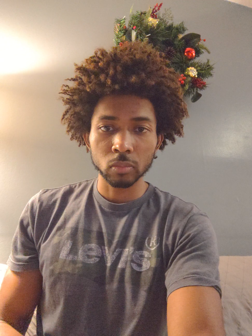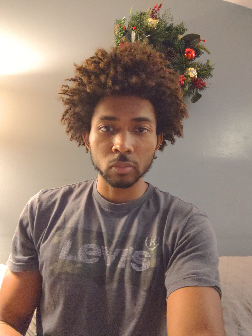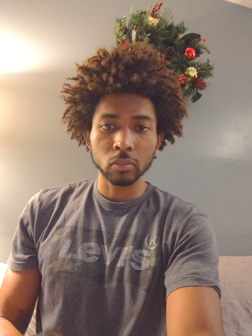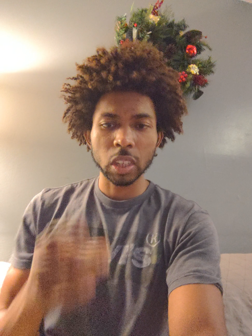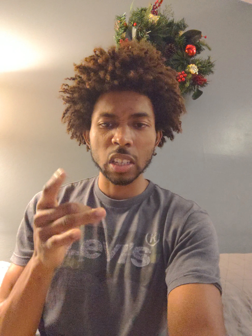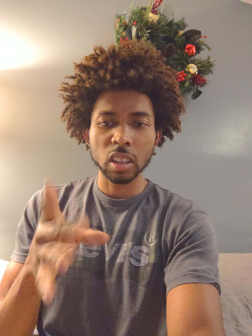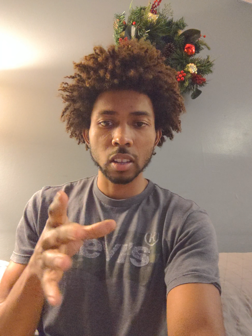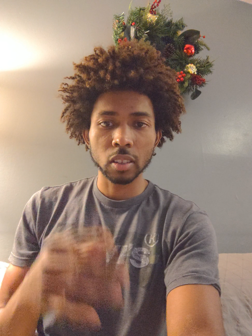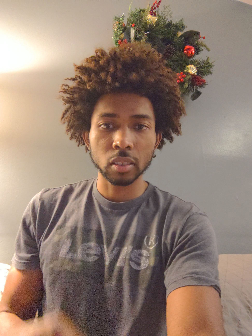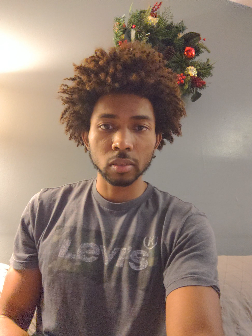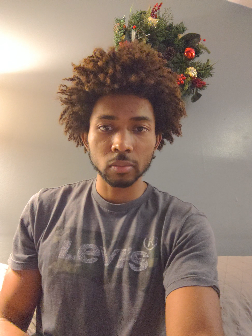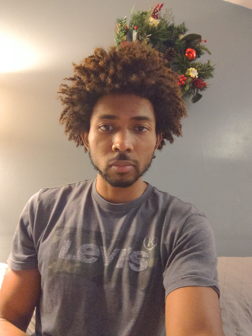hate